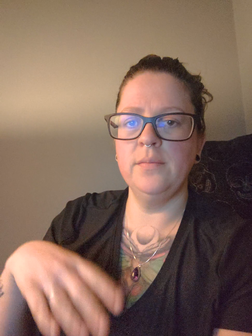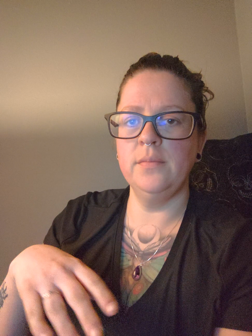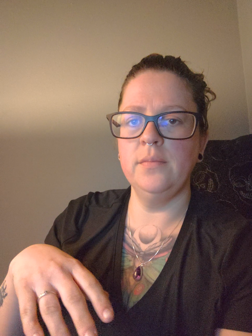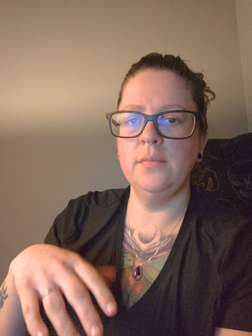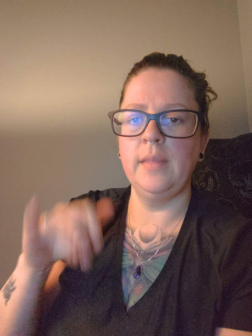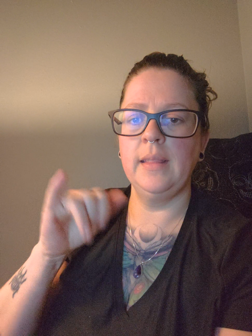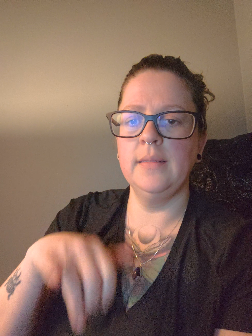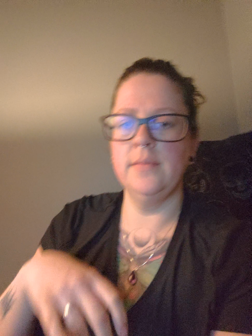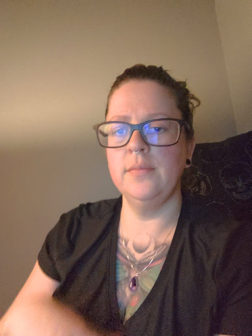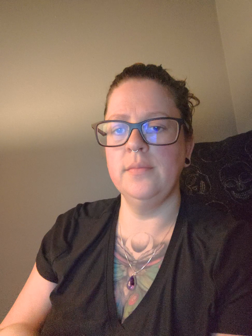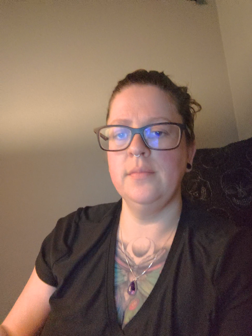that